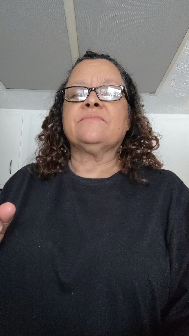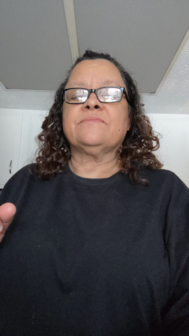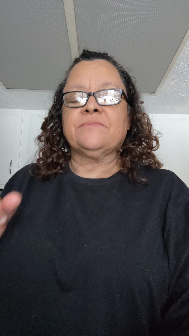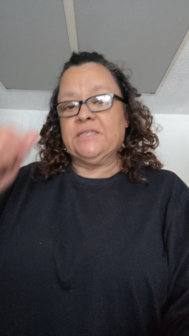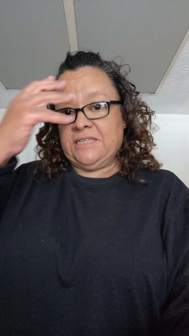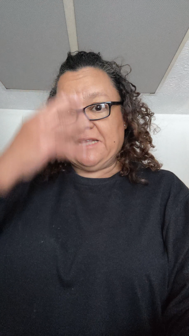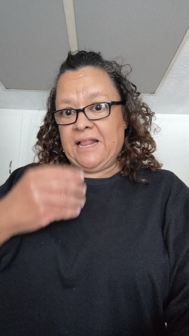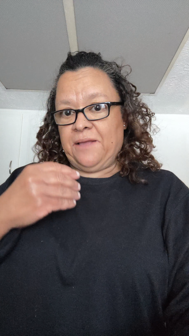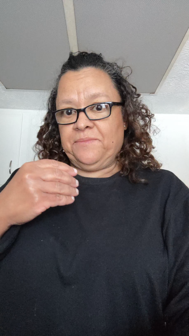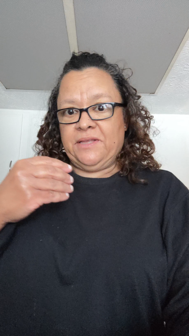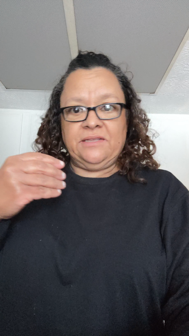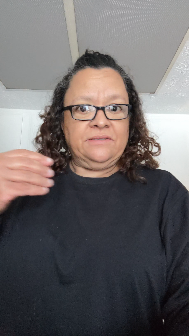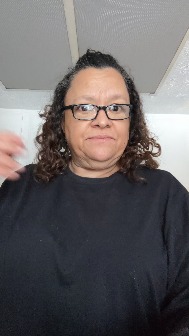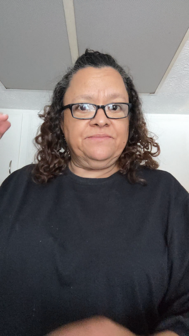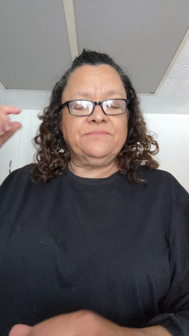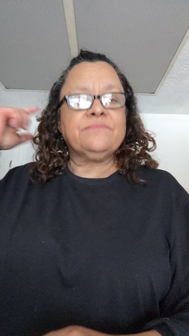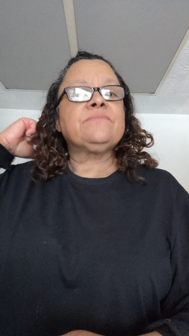asleep